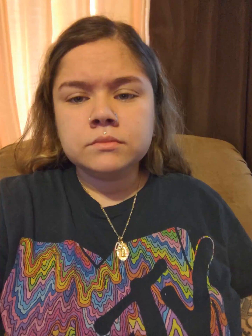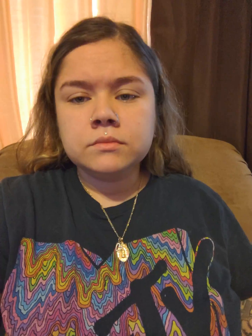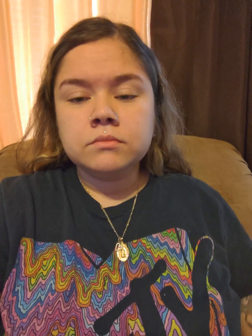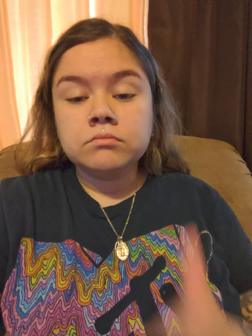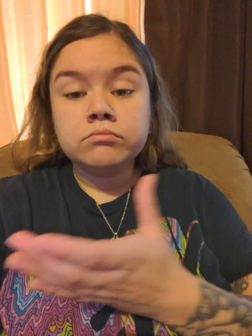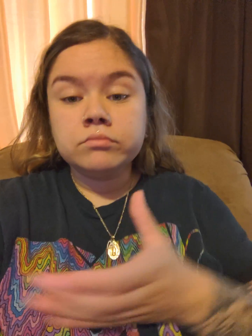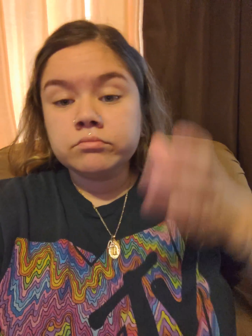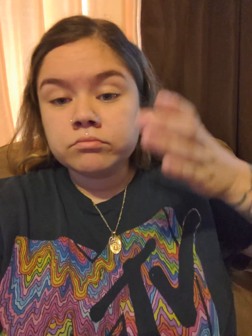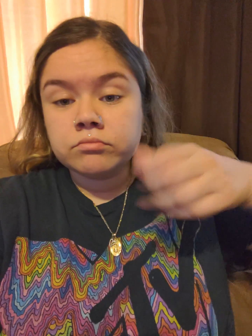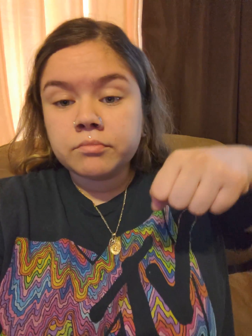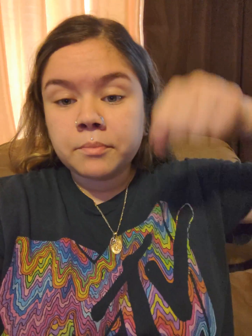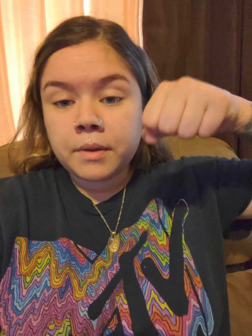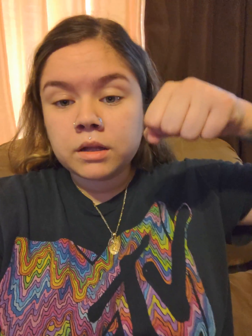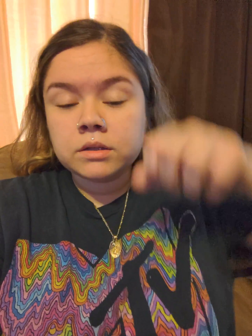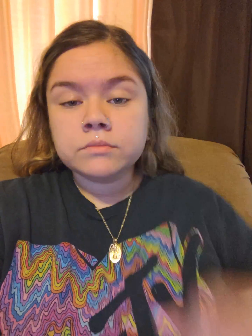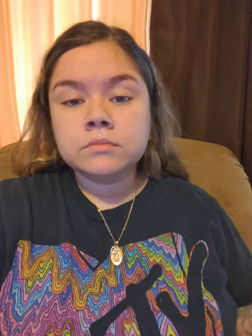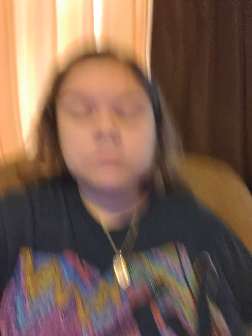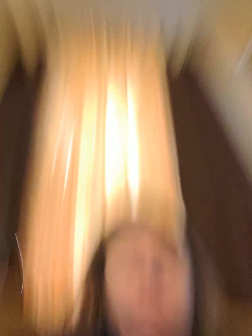bucket